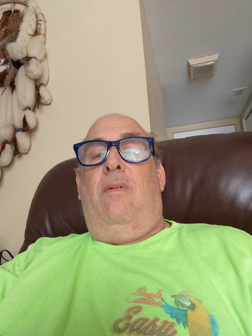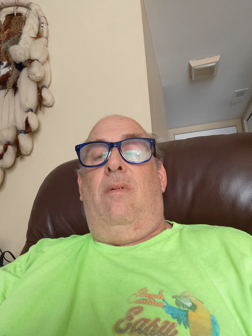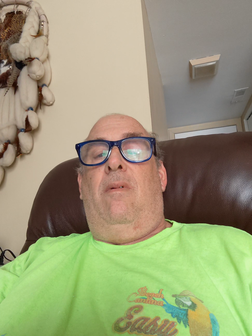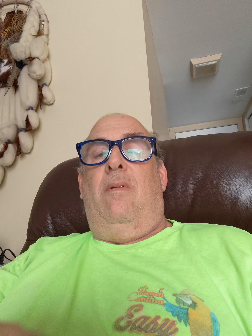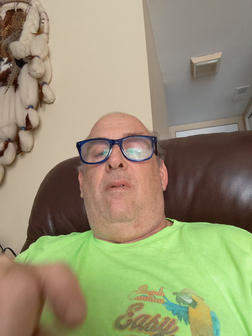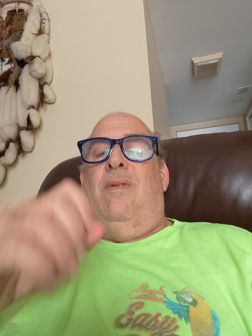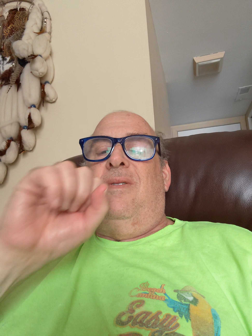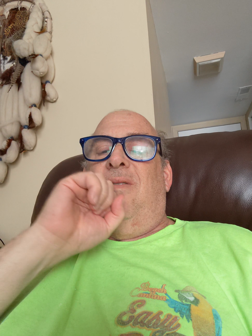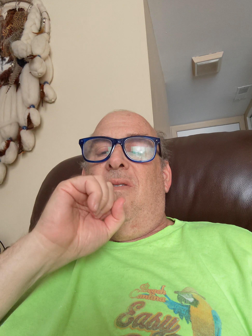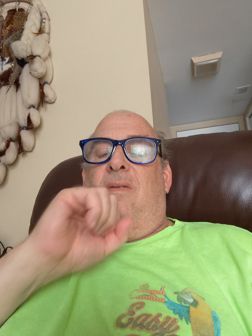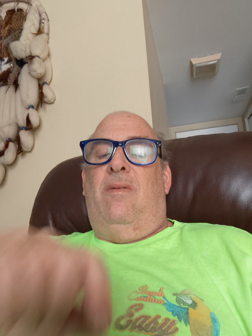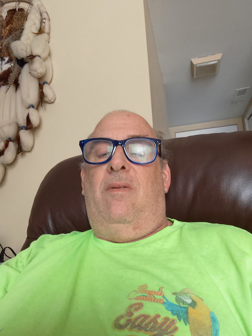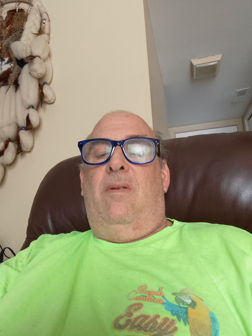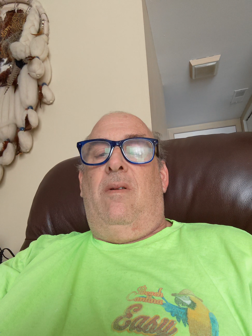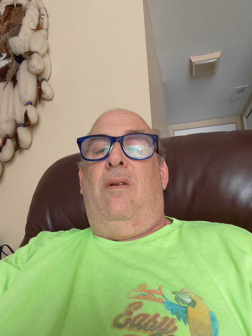snack